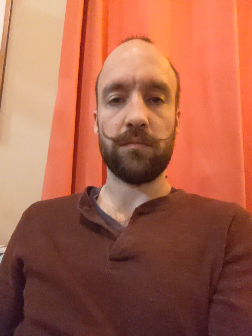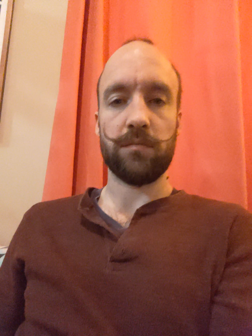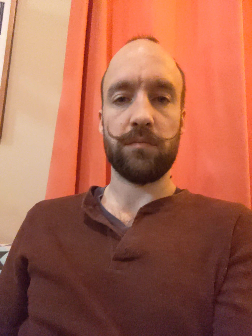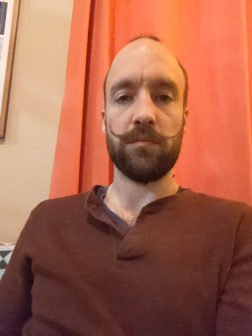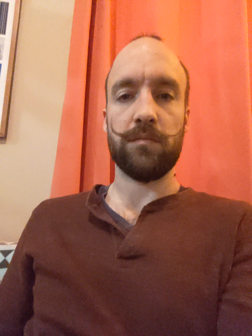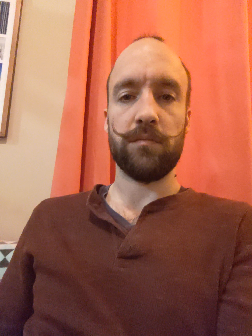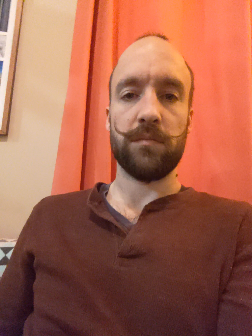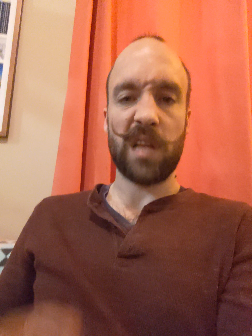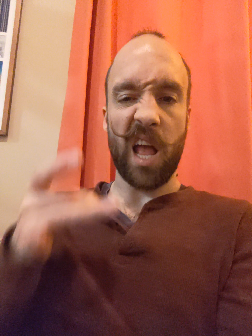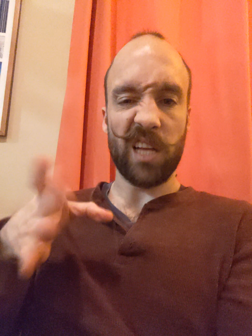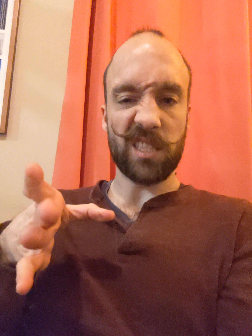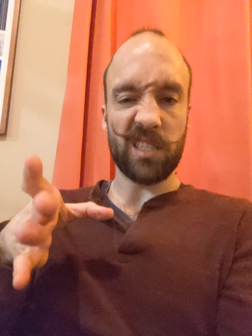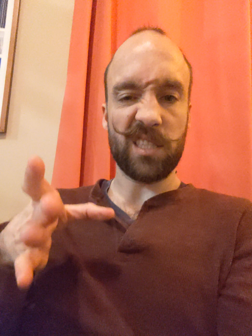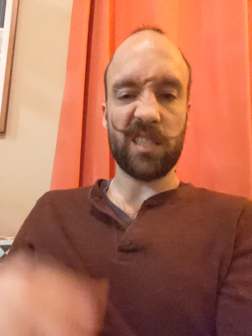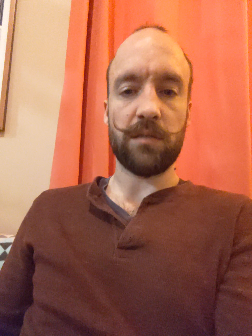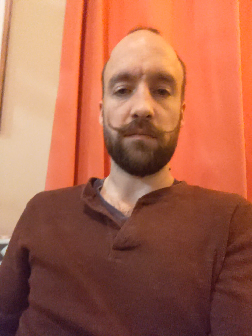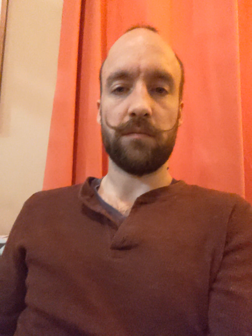hate